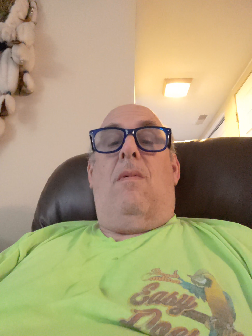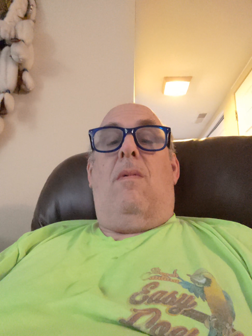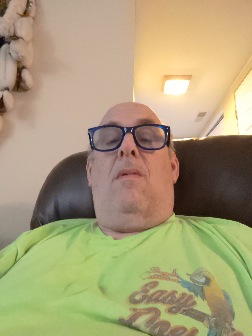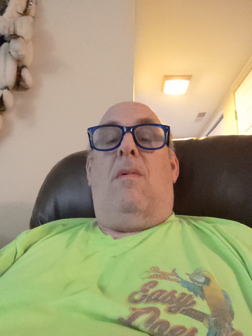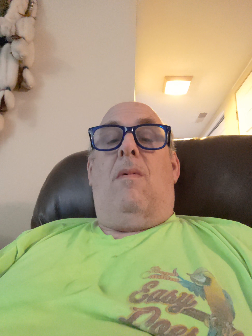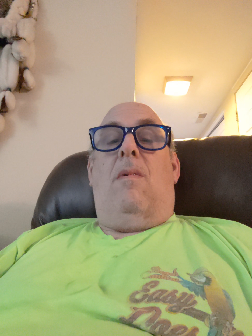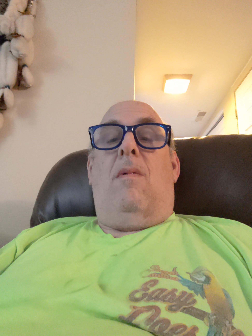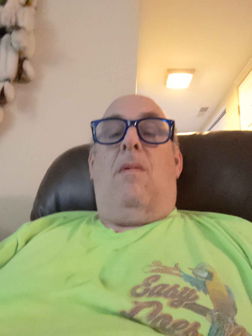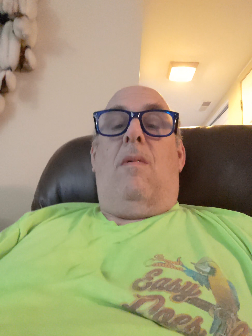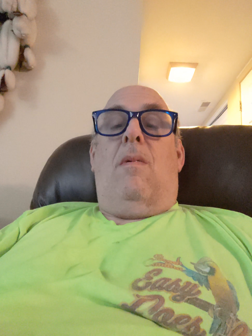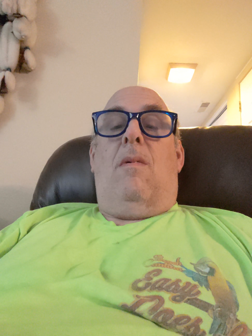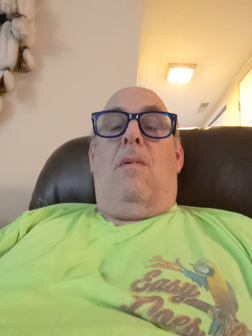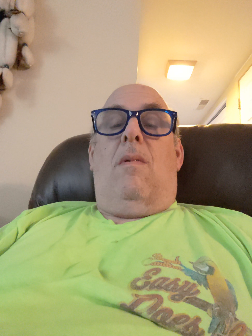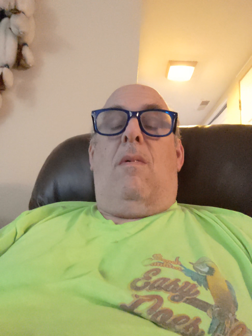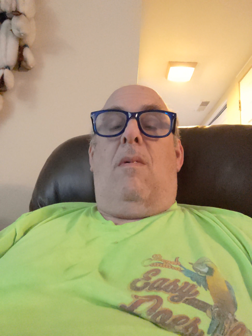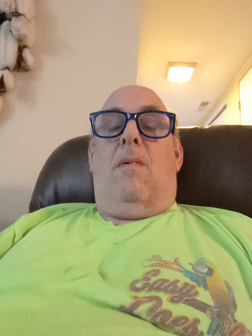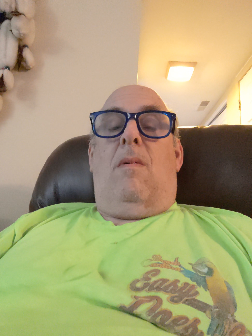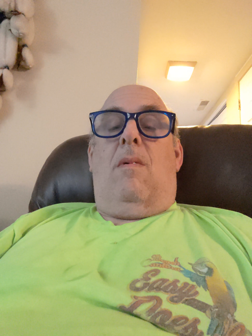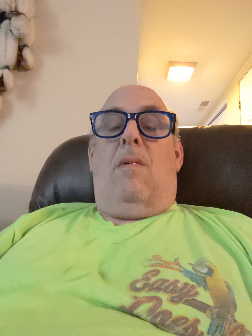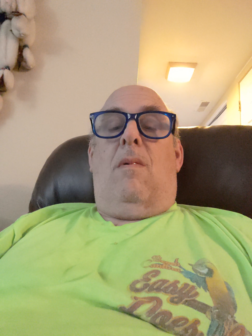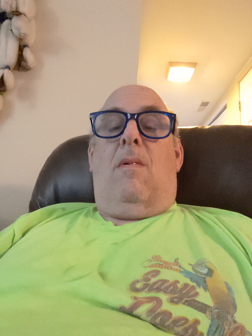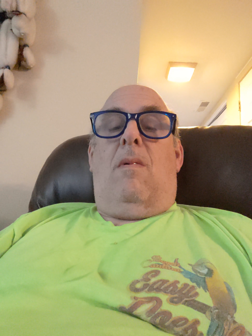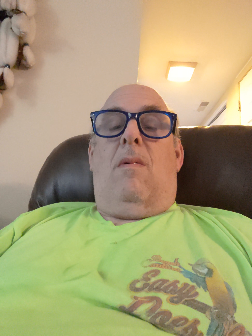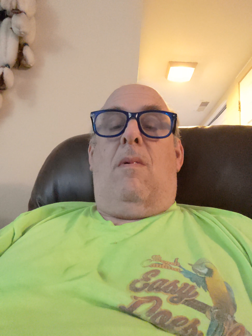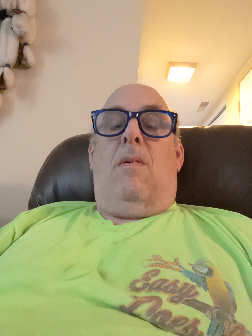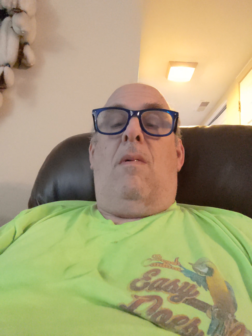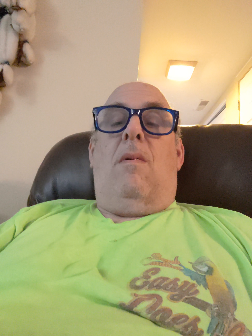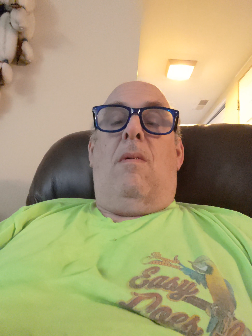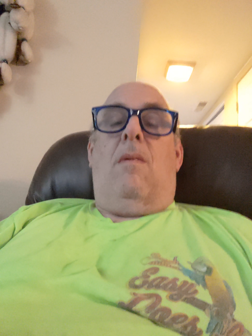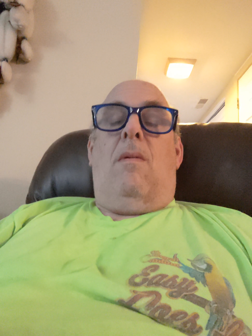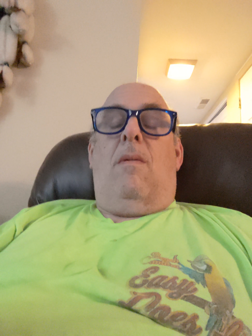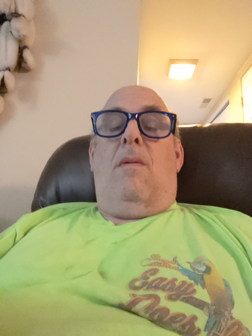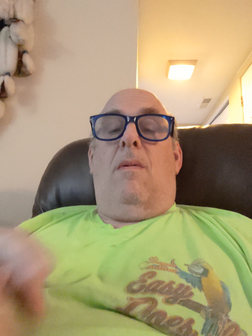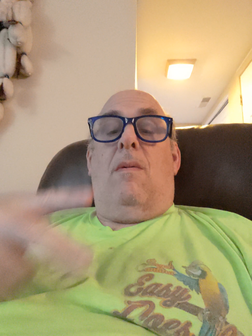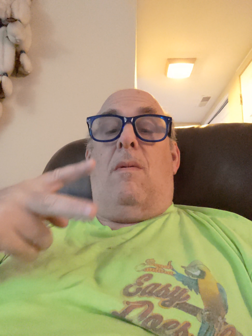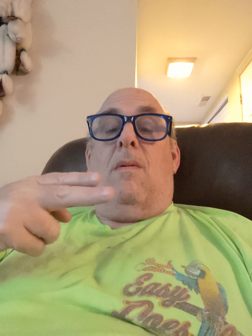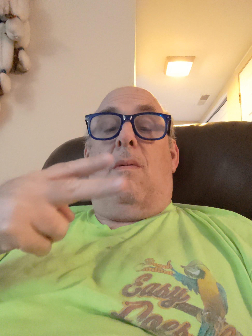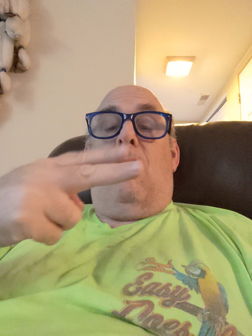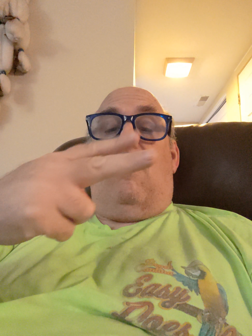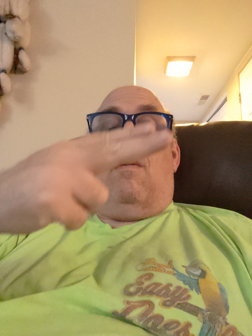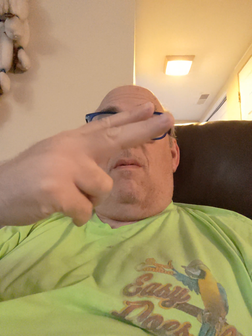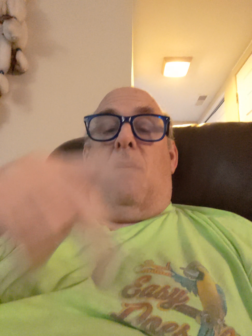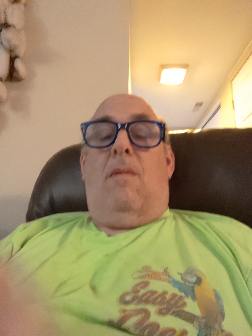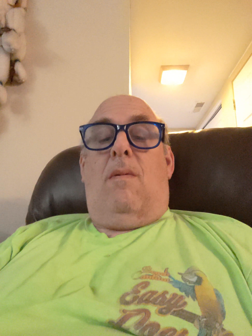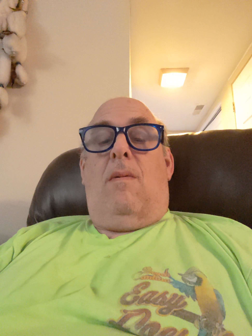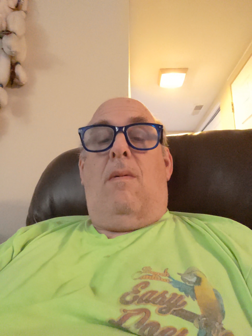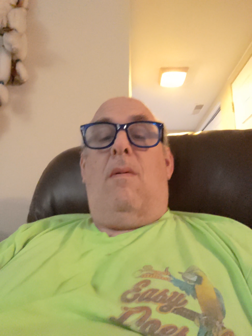scissors